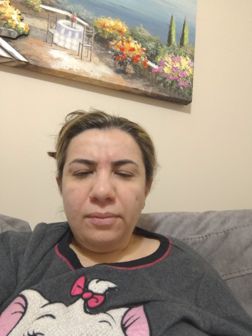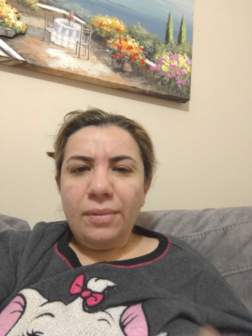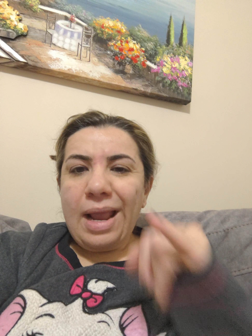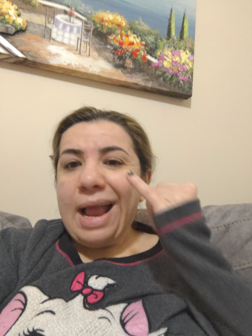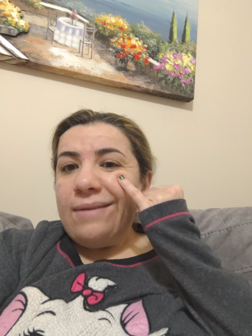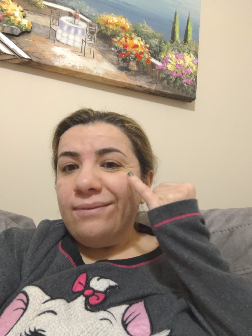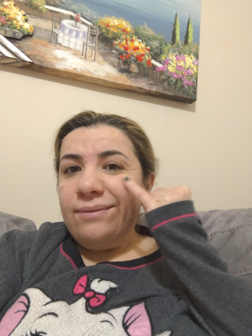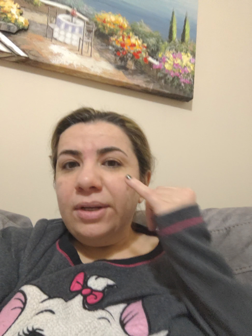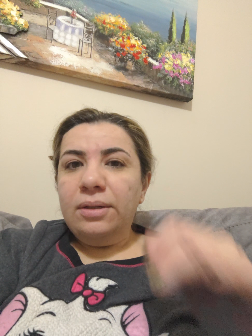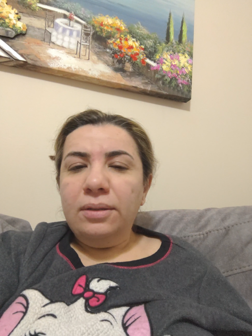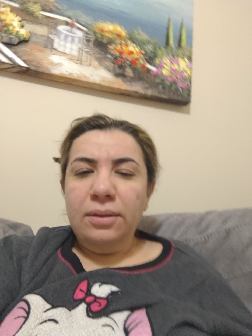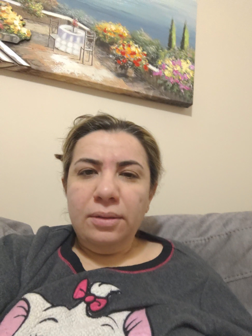if